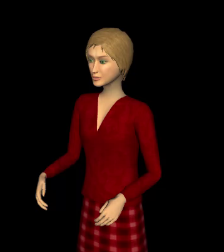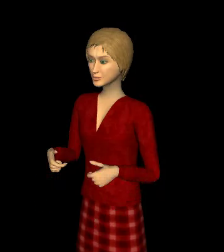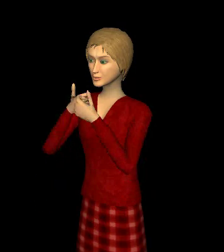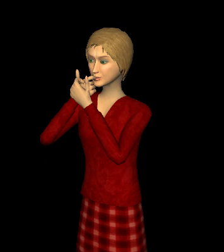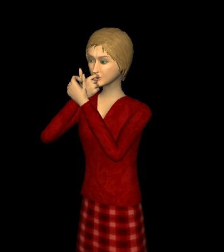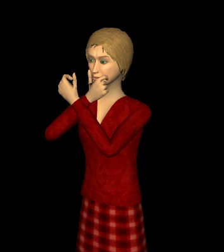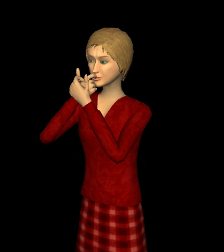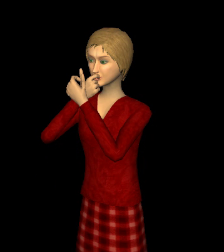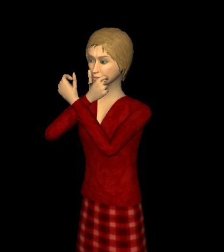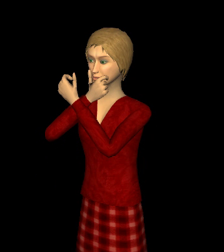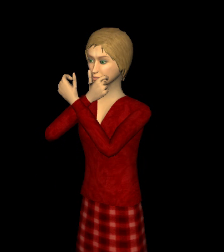يضحك